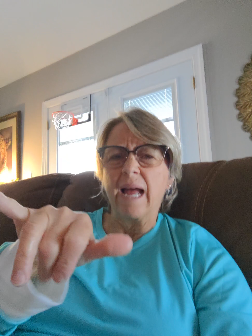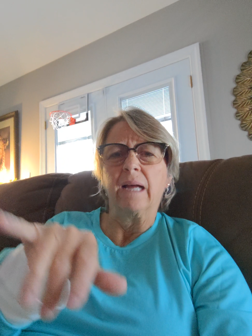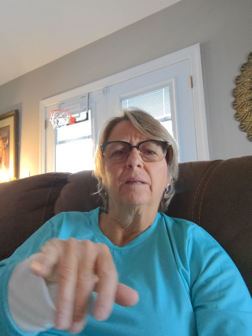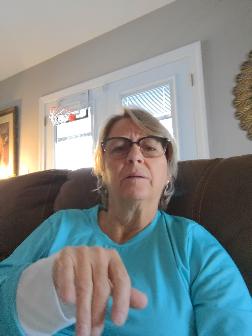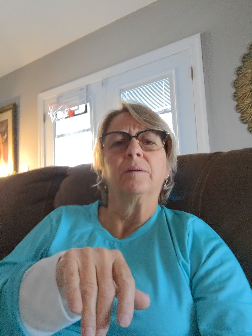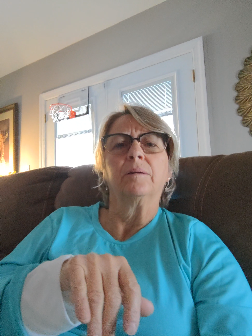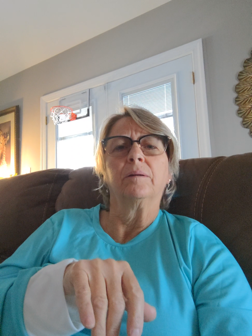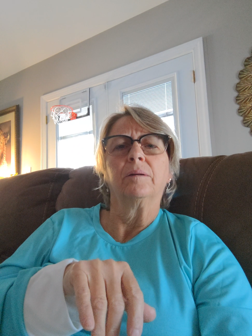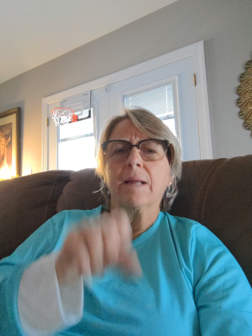stay